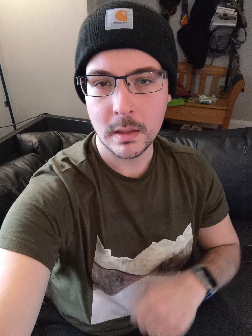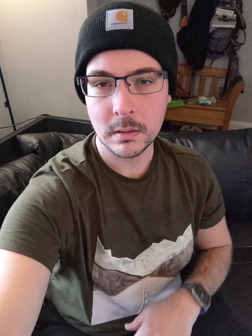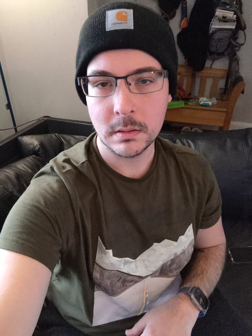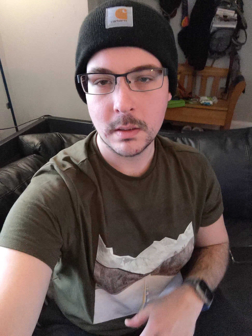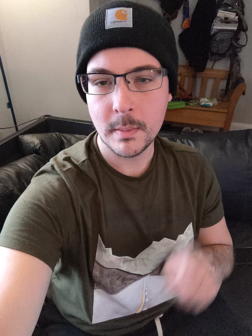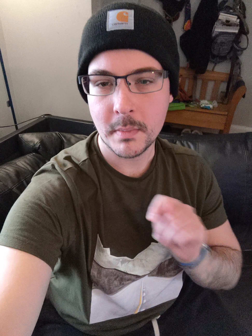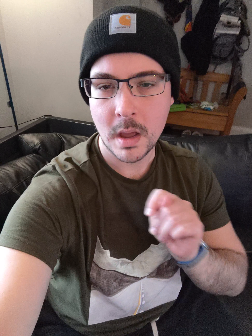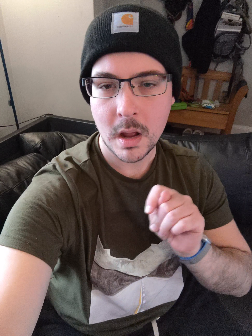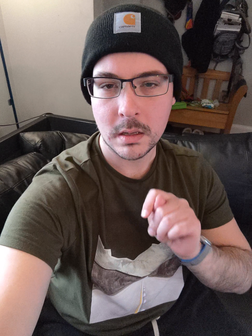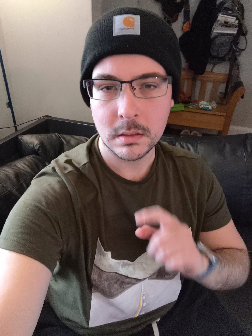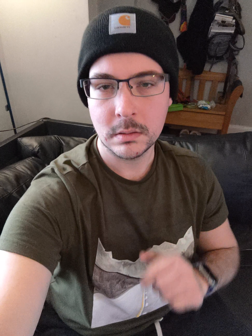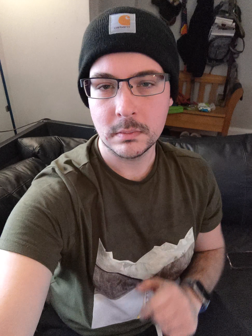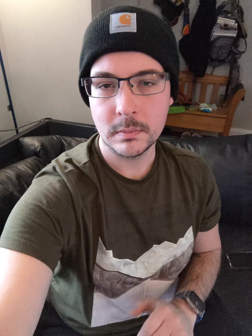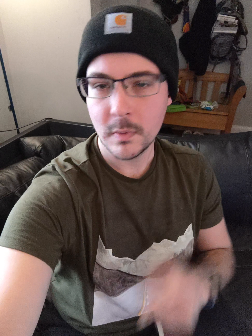potty